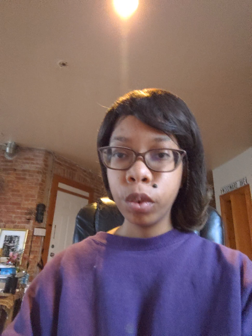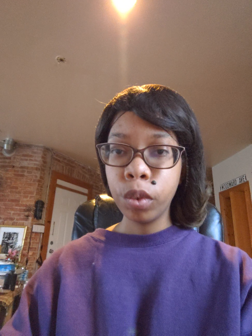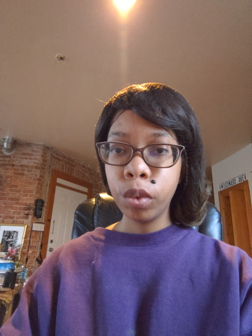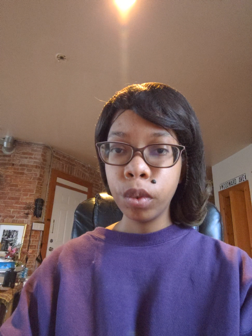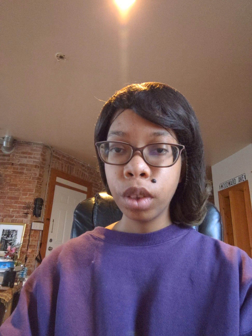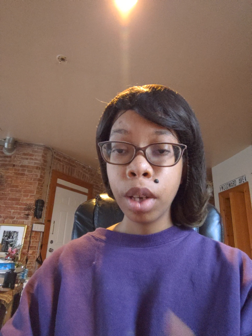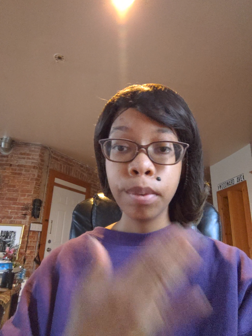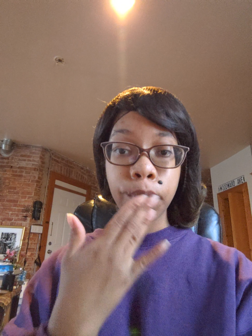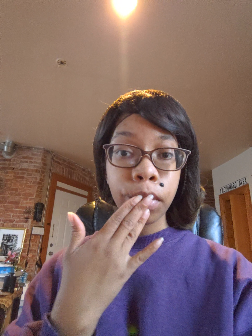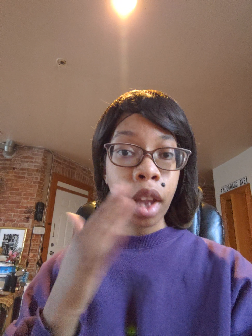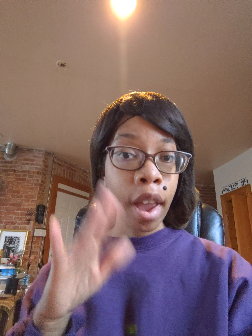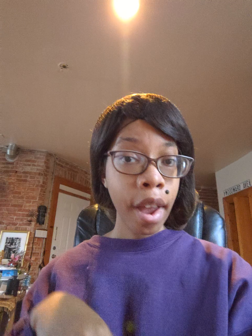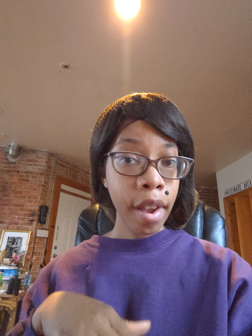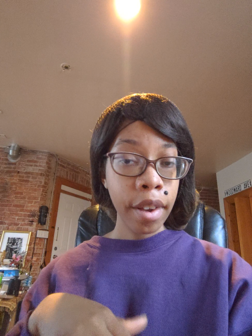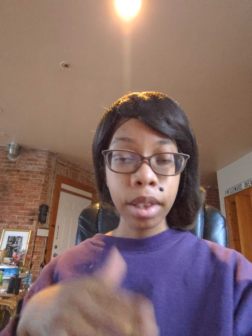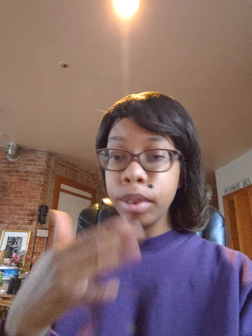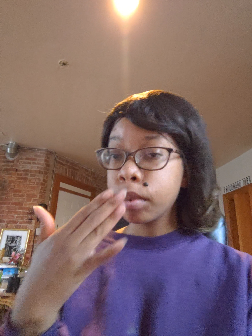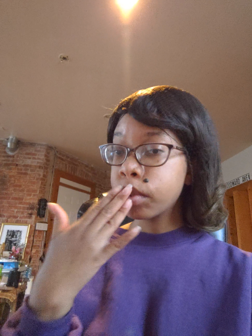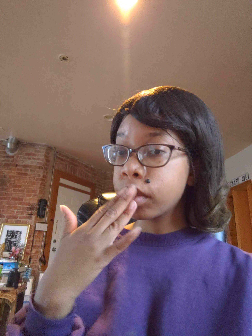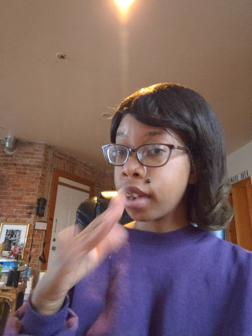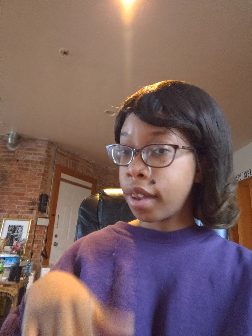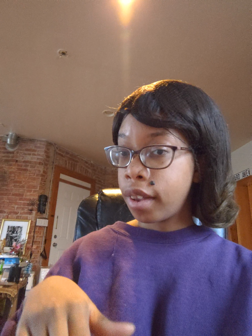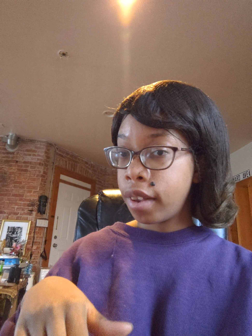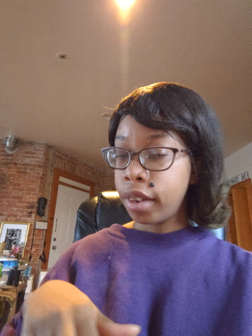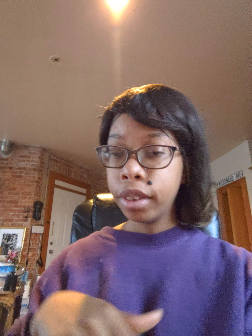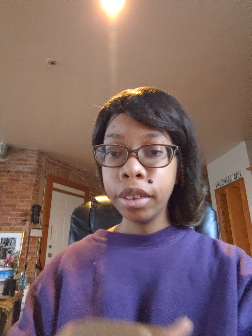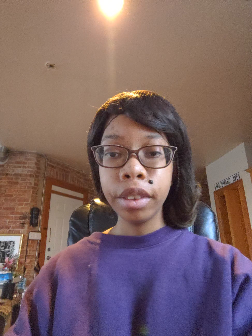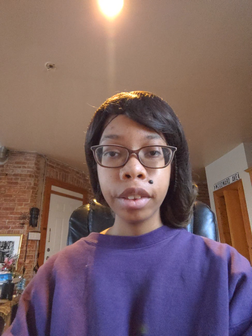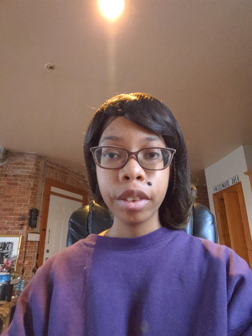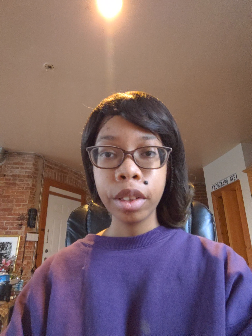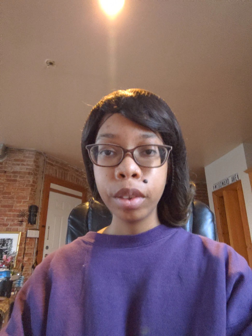bad